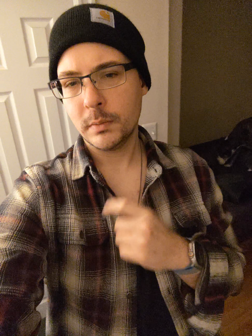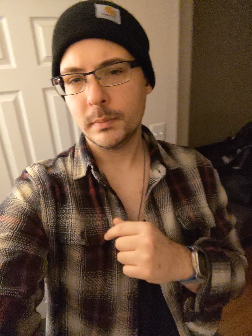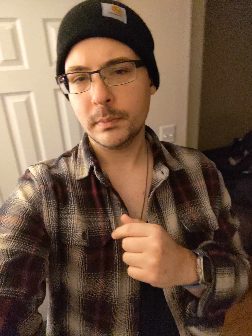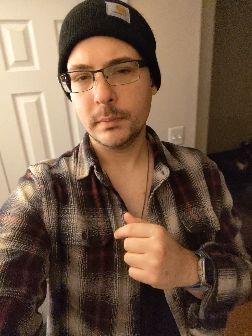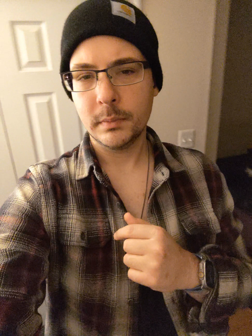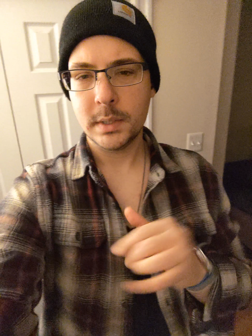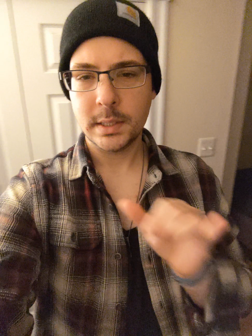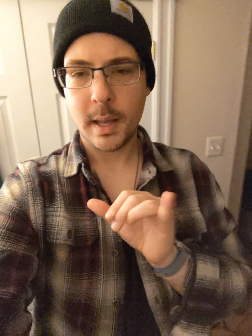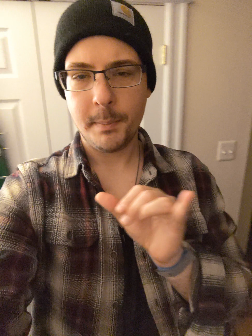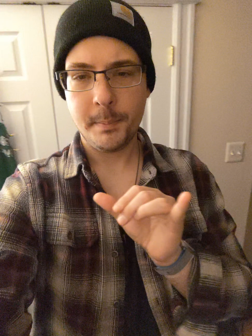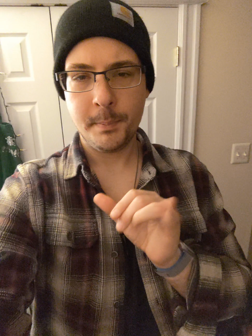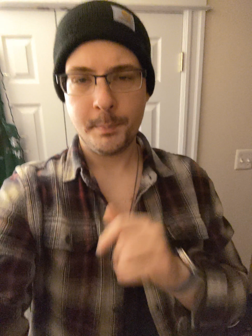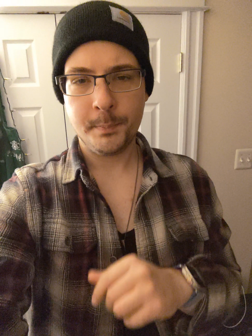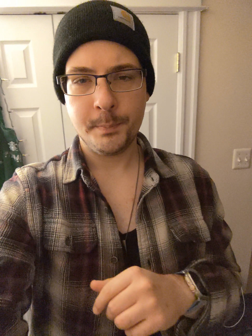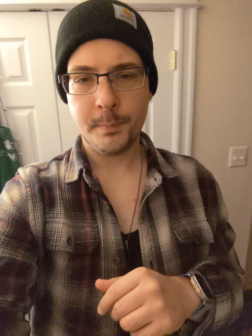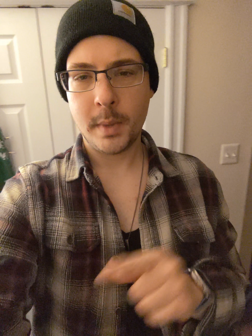same